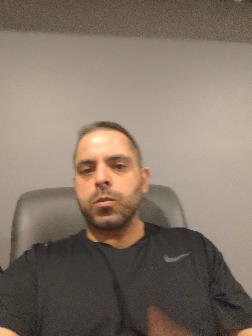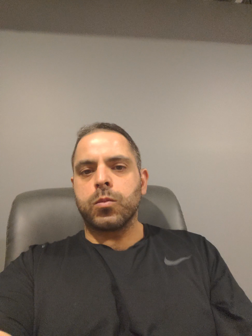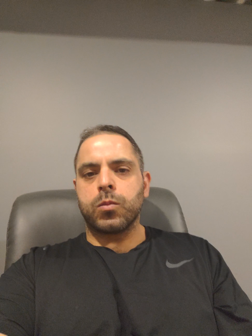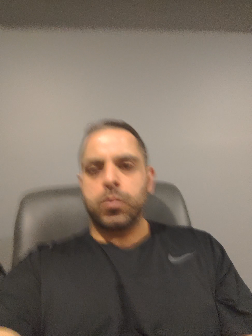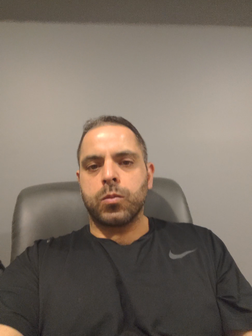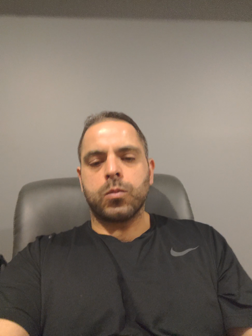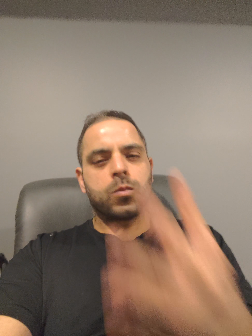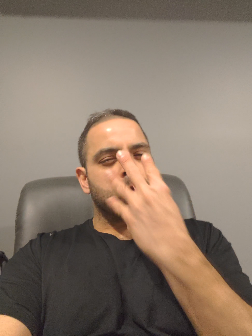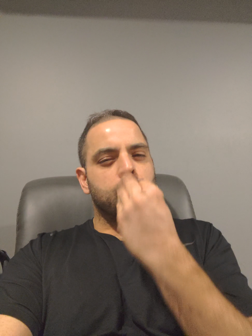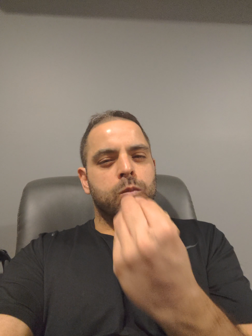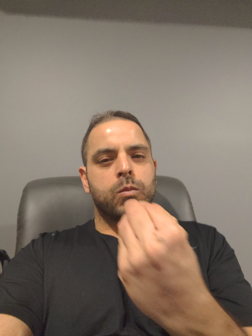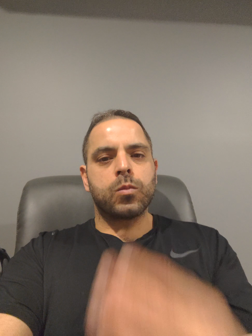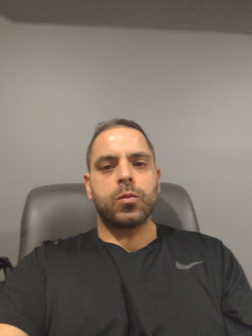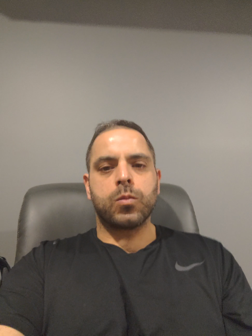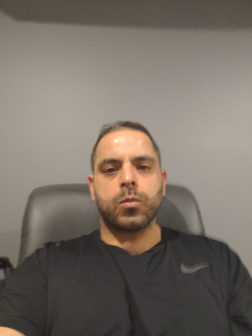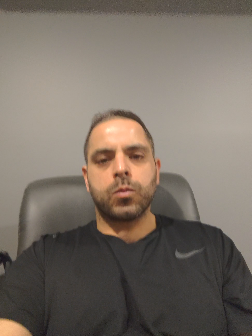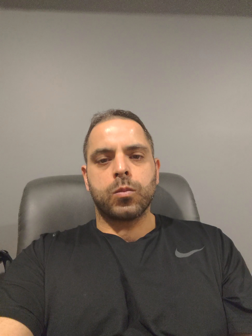wolf